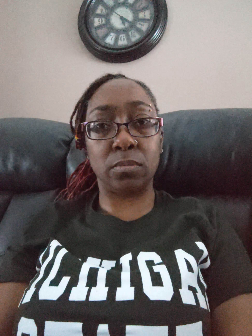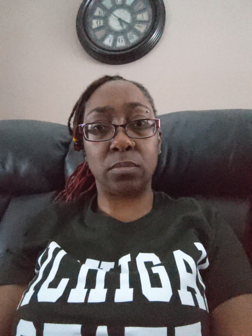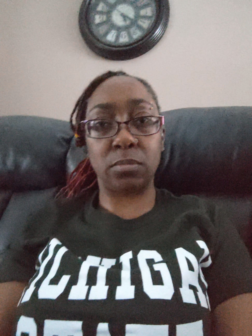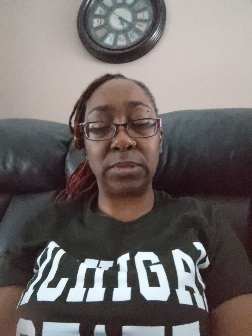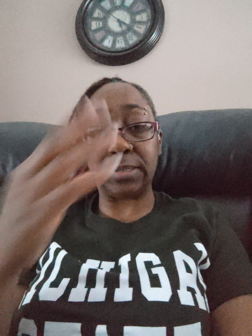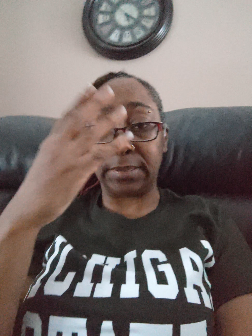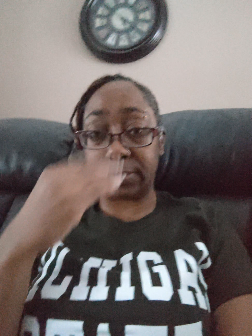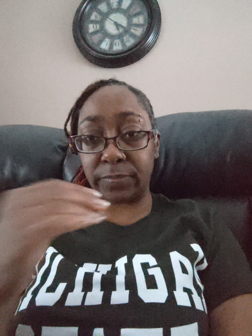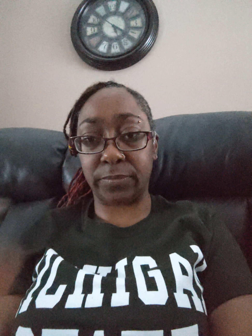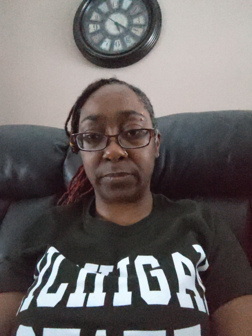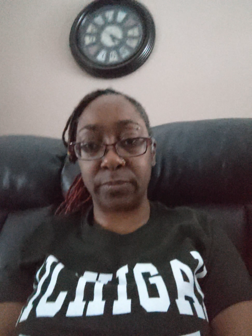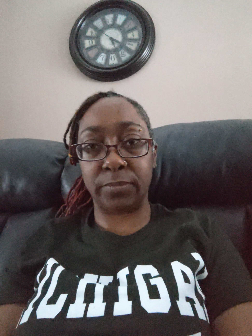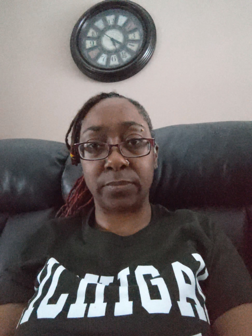sleep